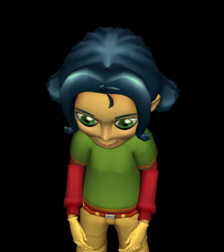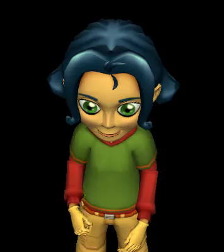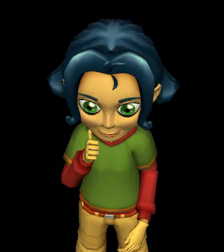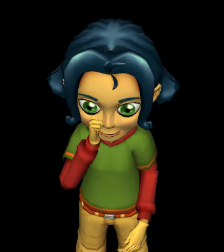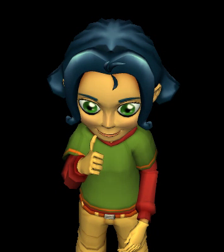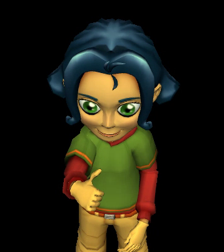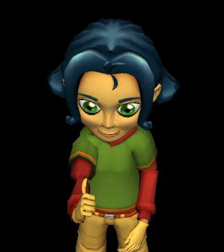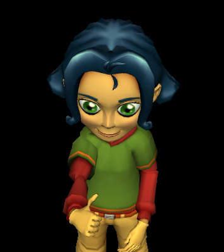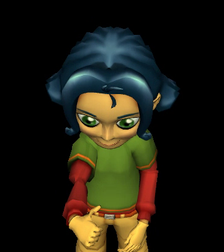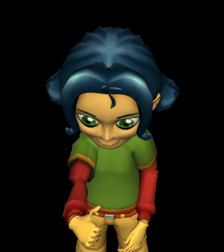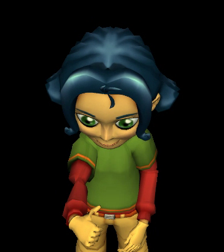بعد غد